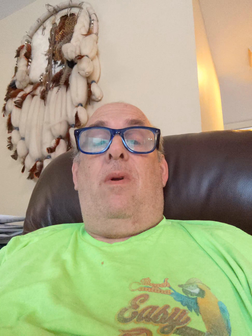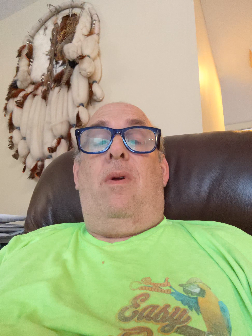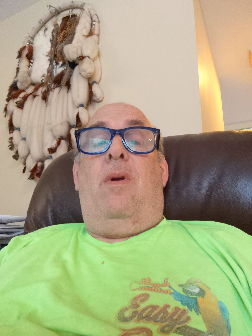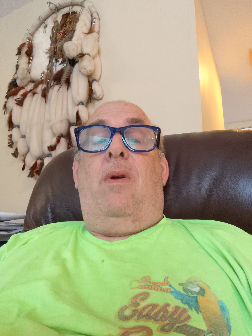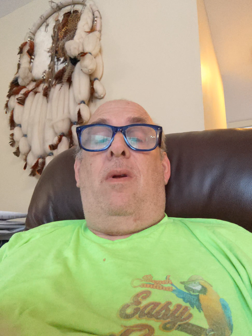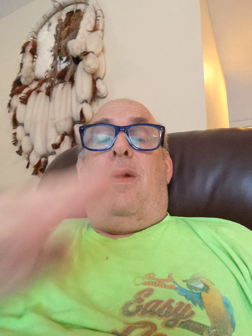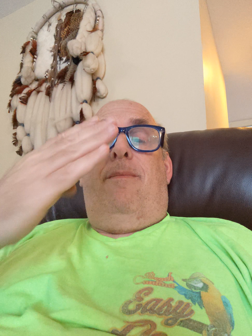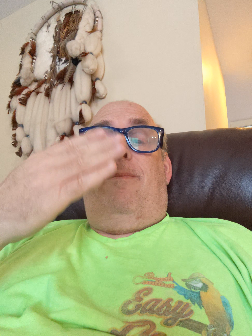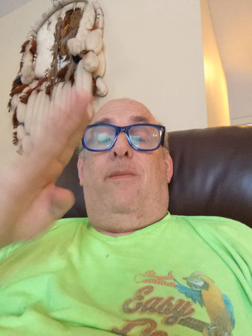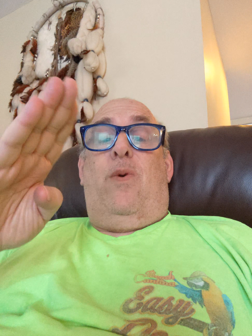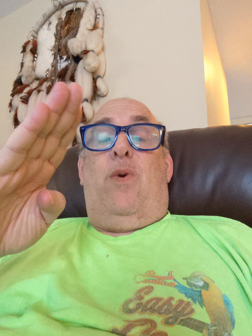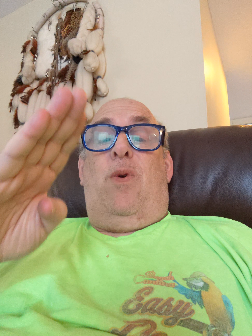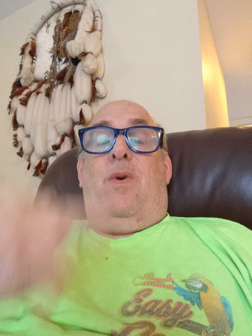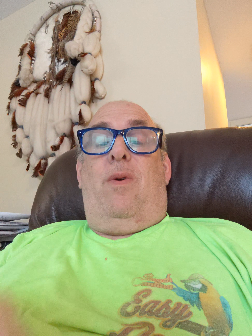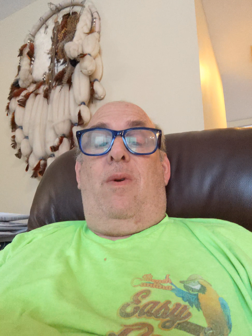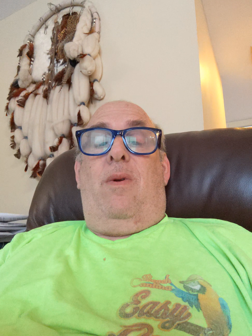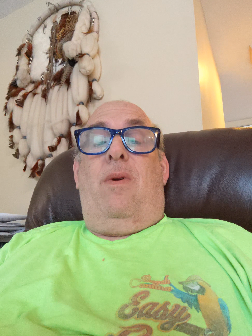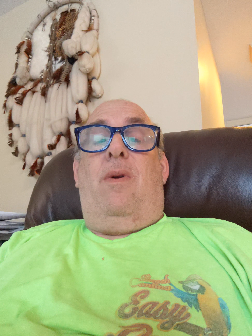blue